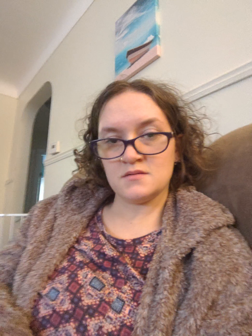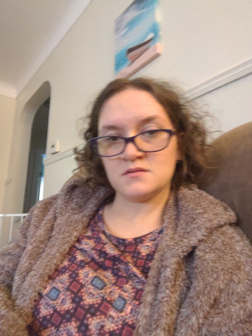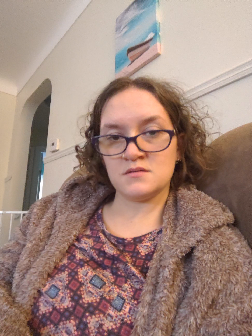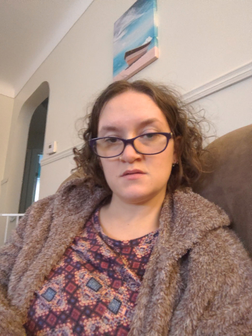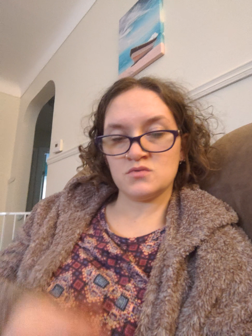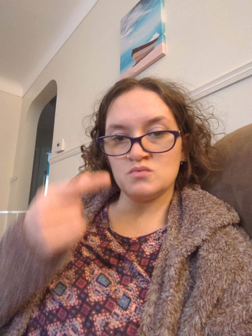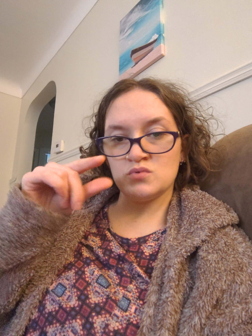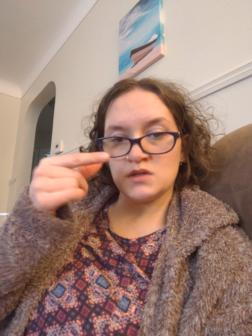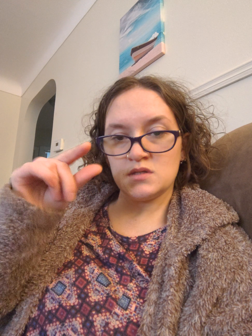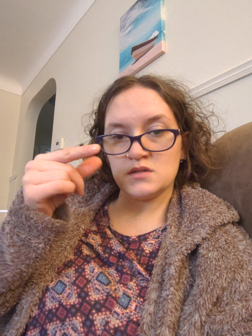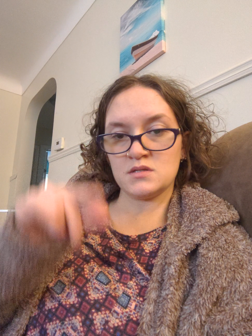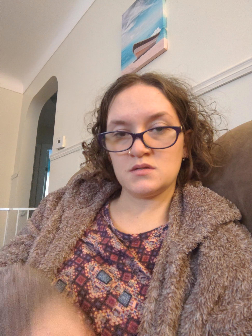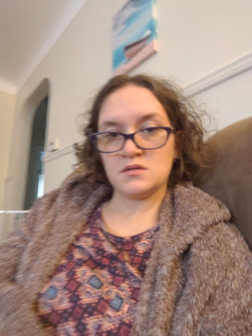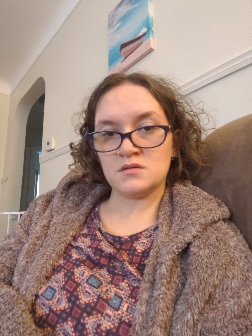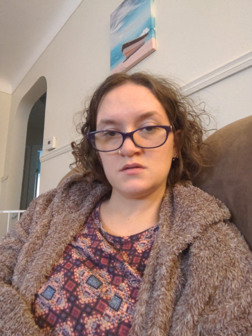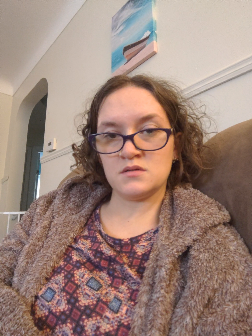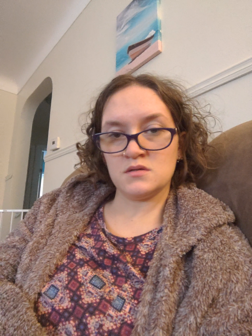green